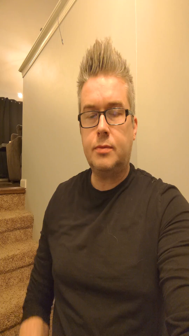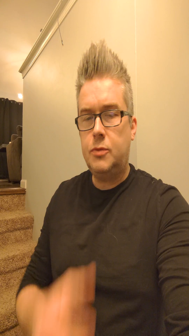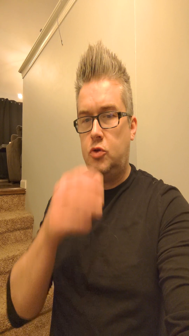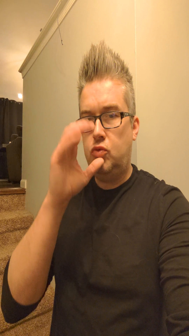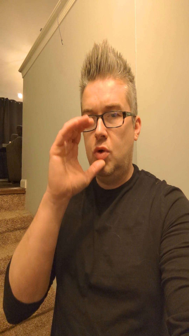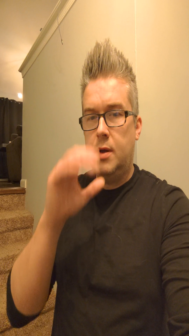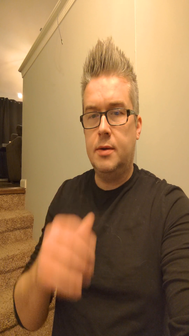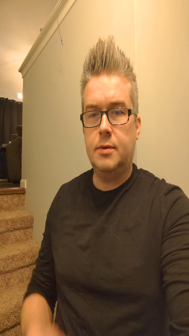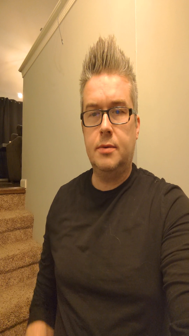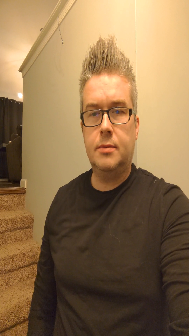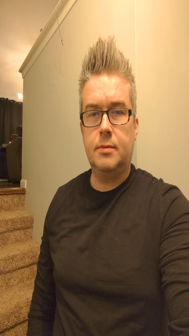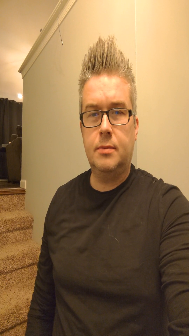drink